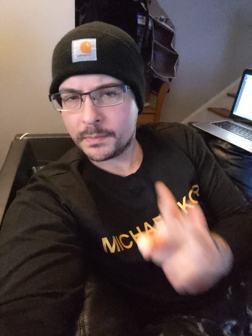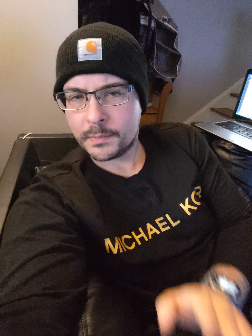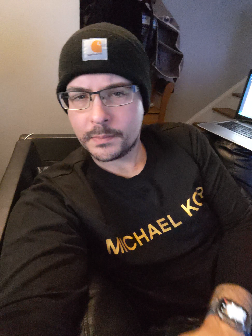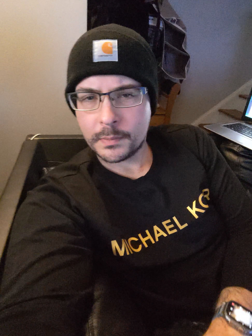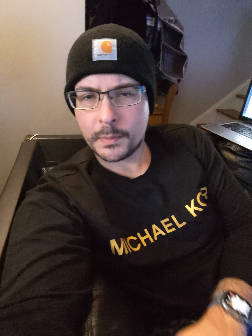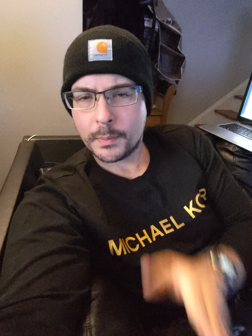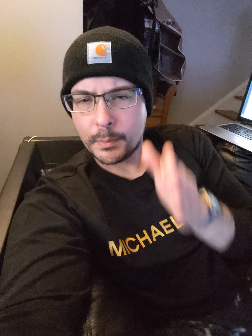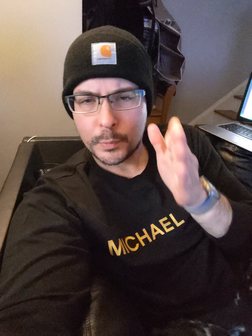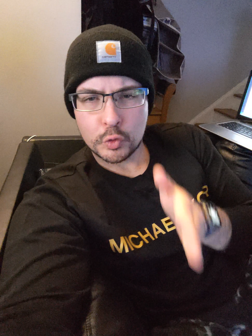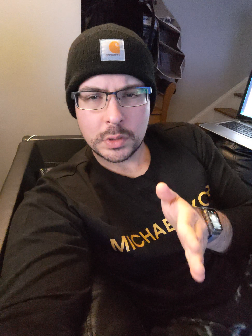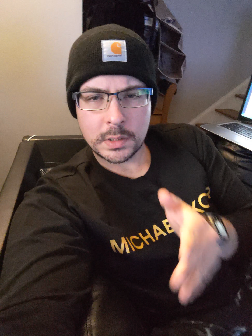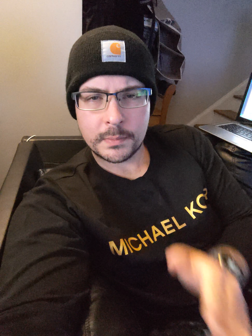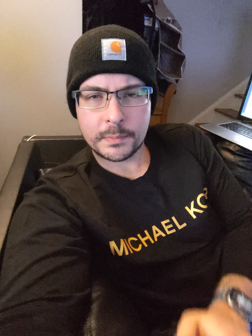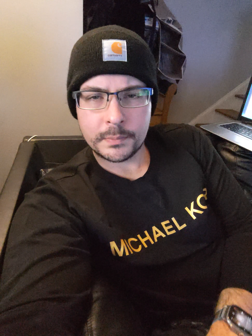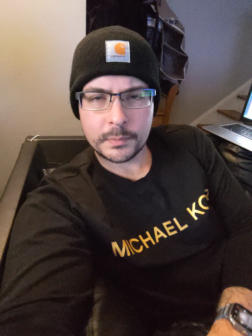person